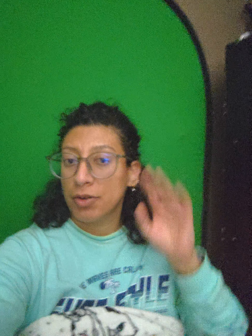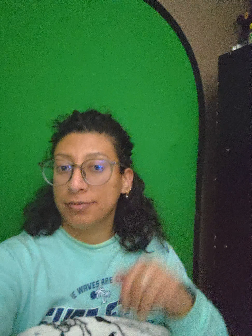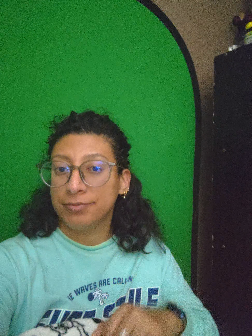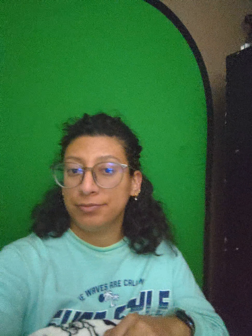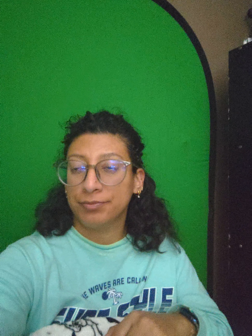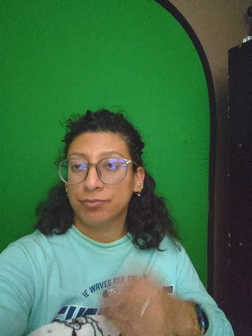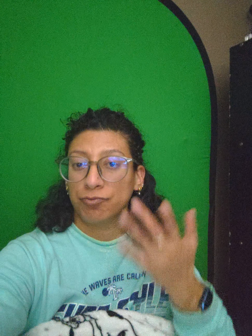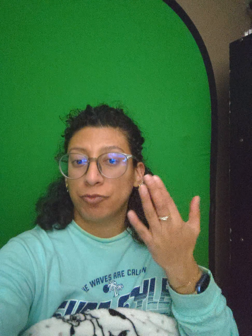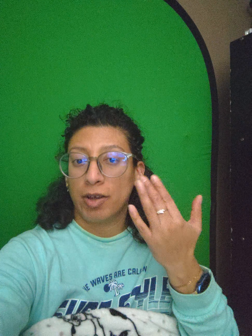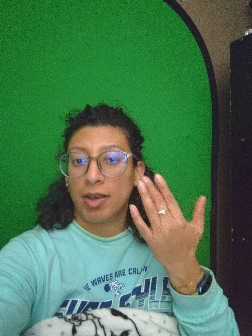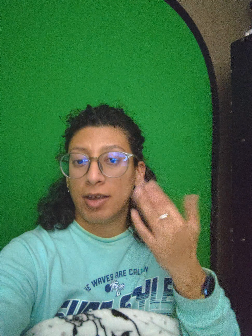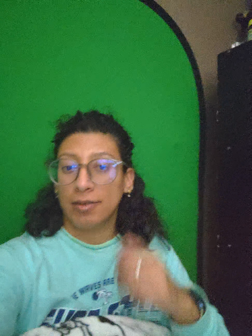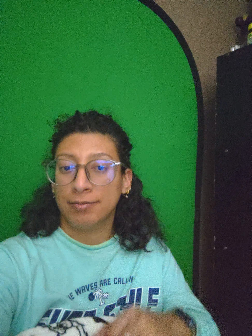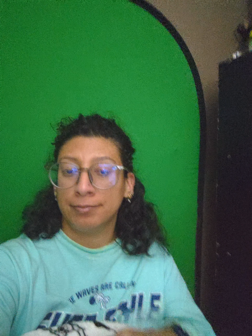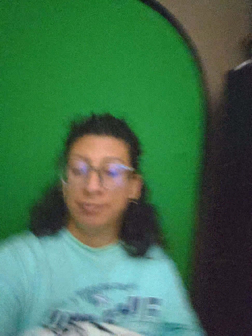wait